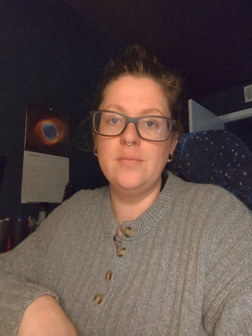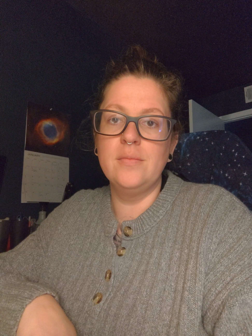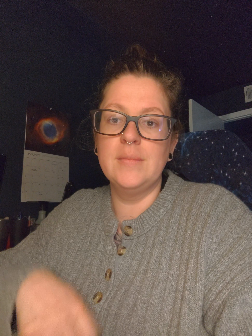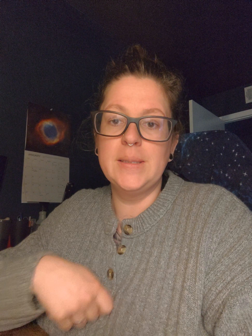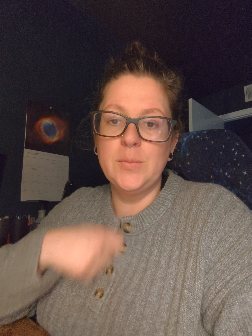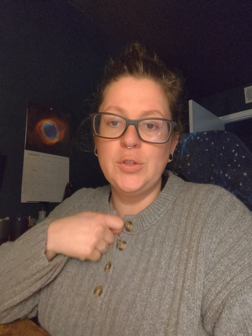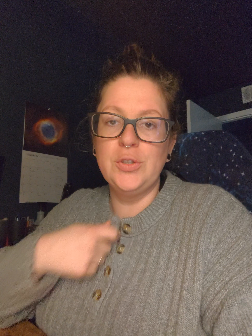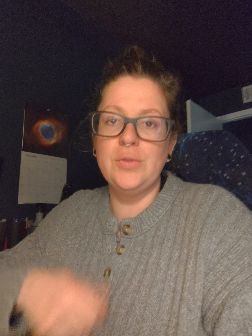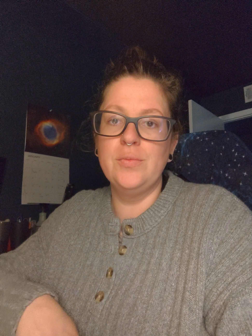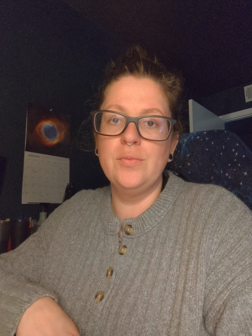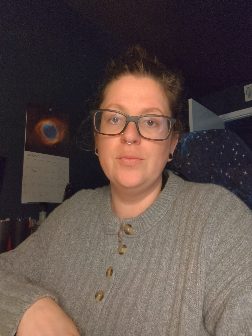zipper